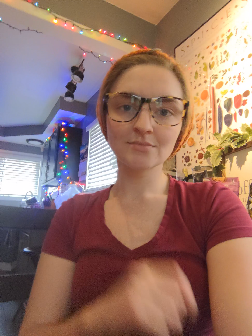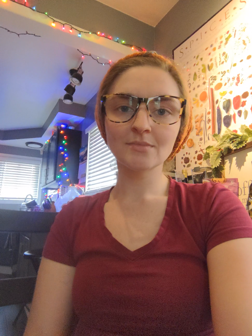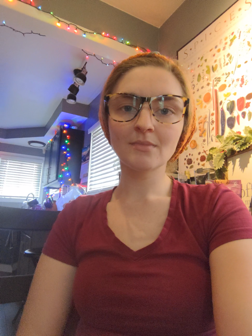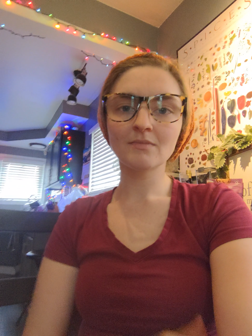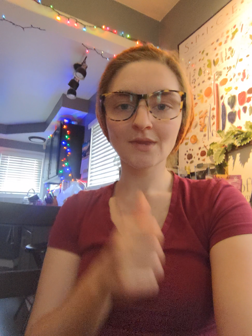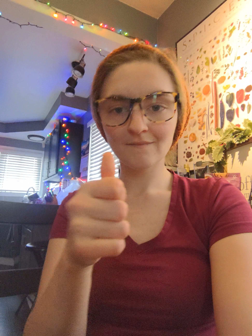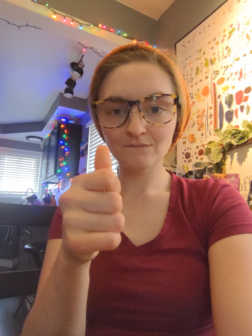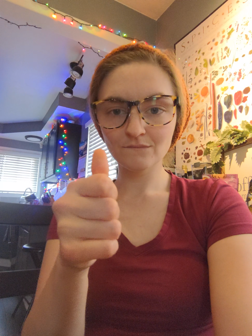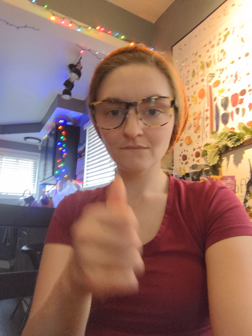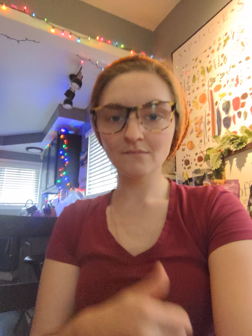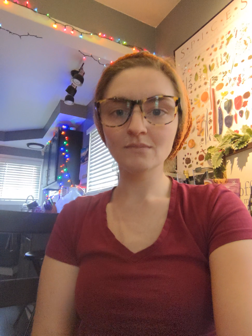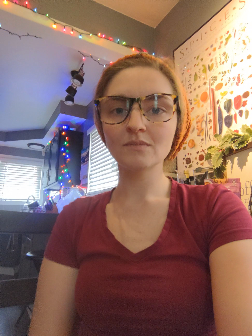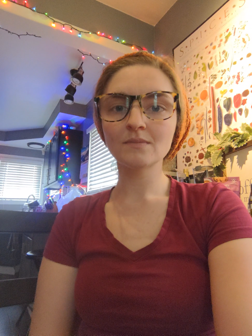yourself